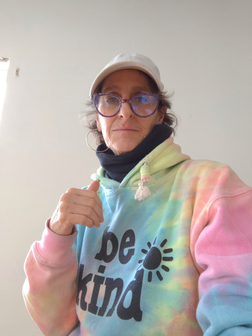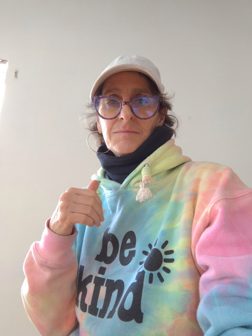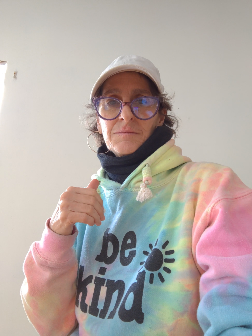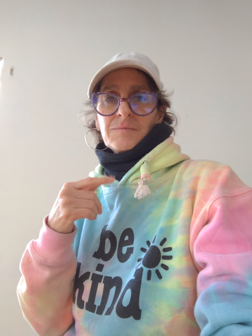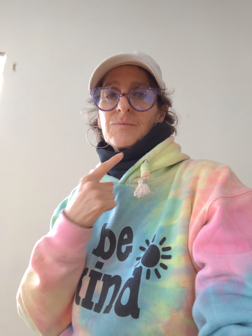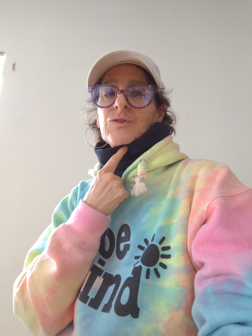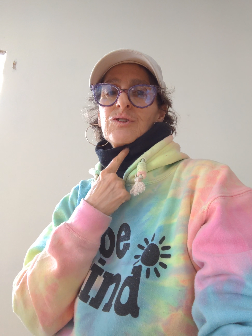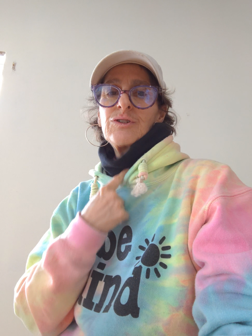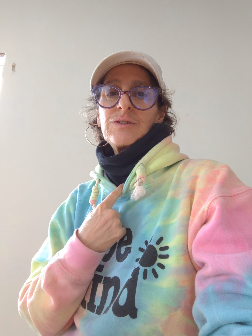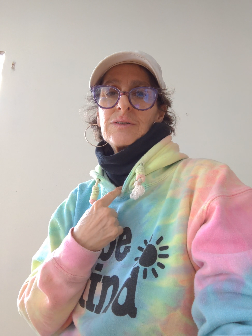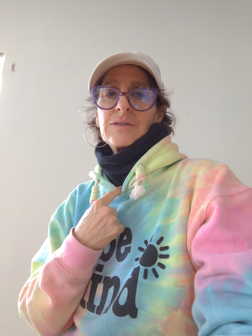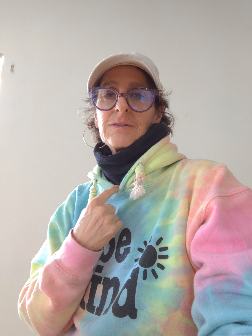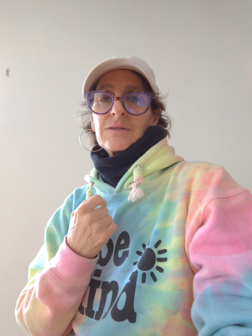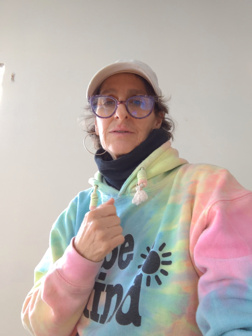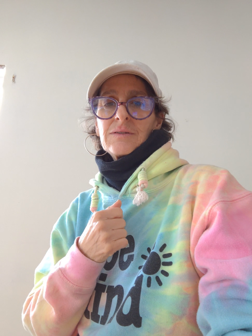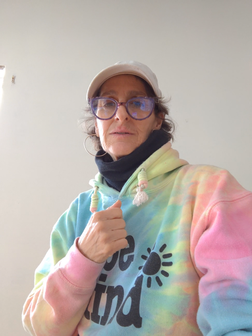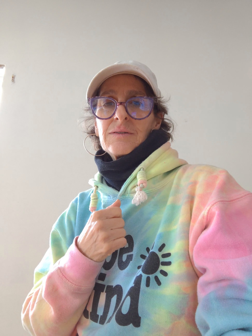thirsty